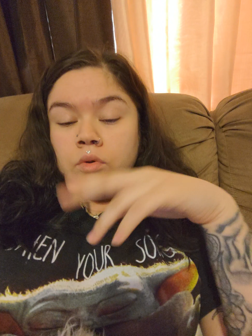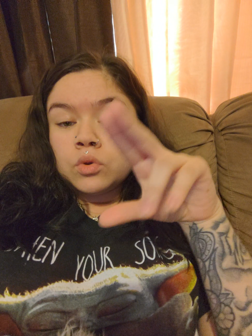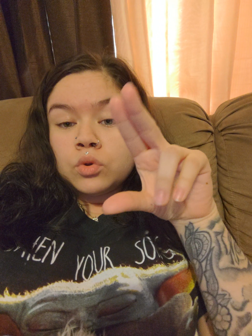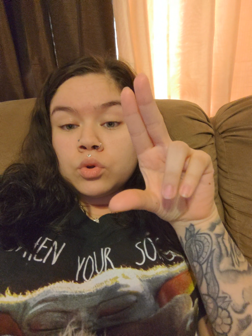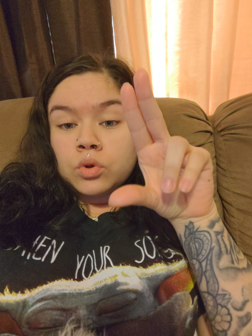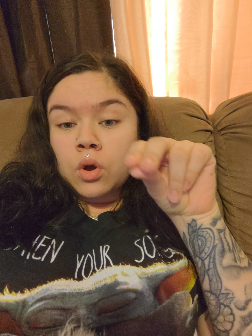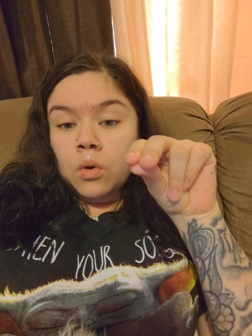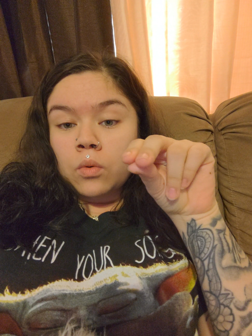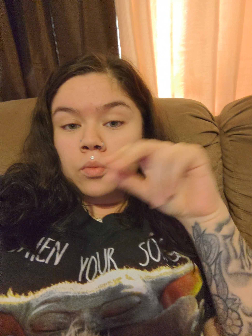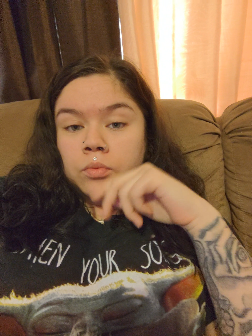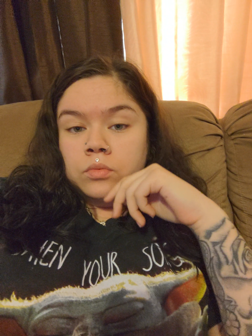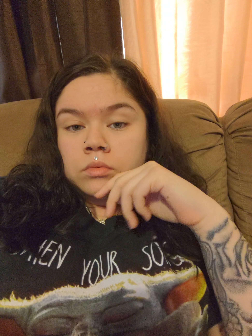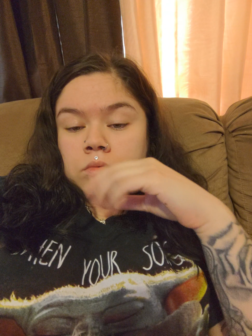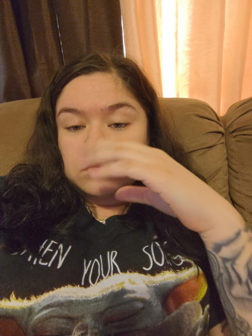no